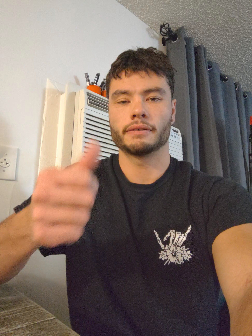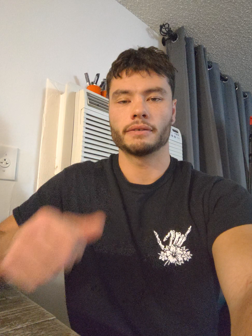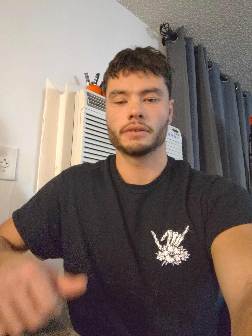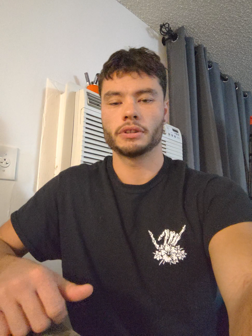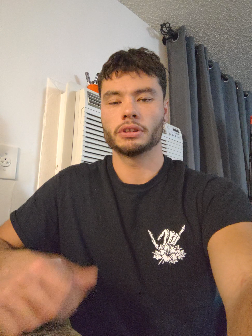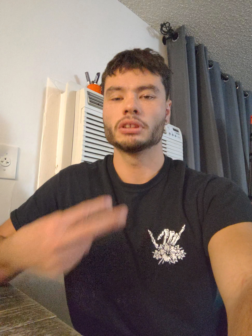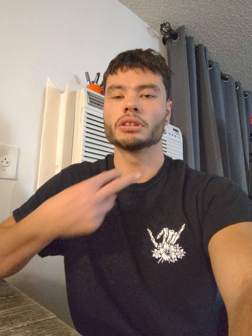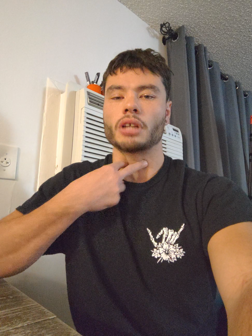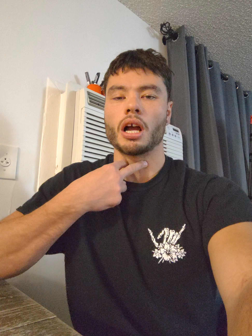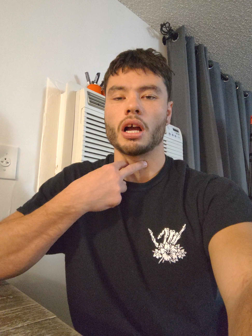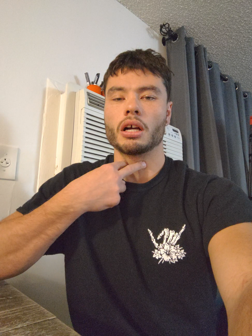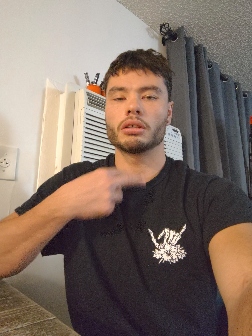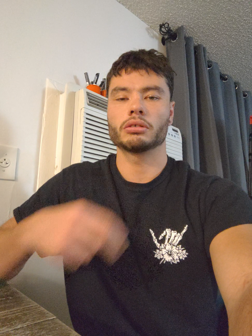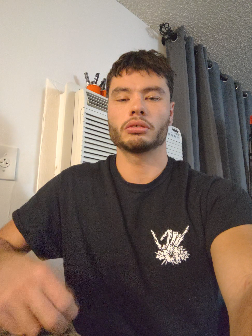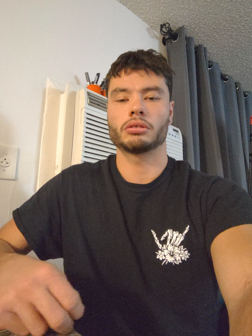stuck